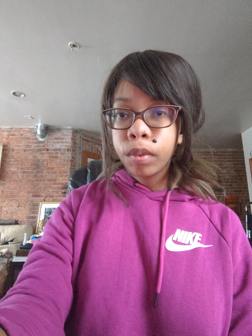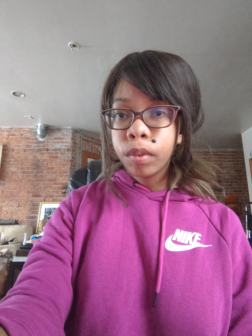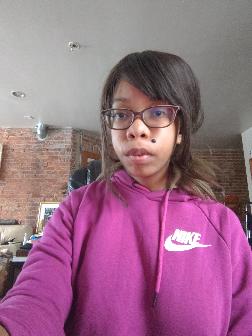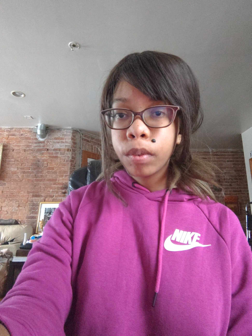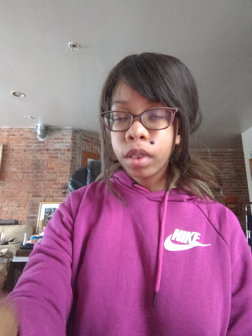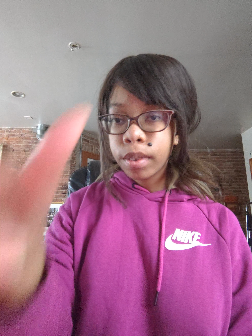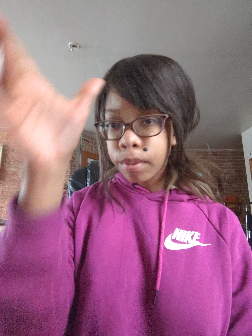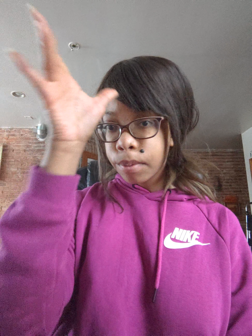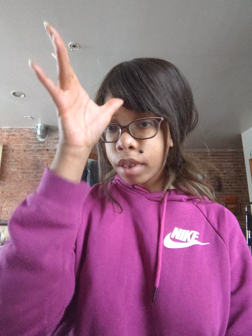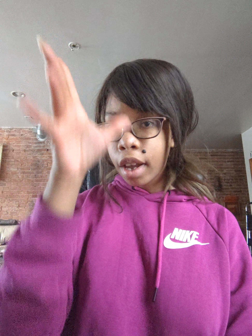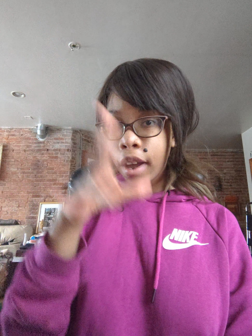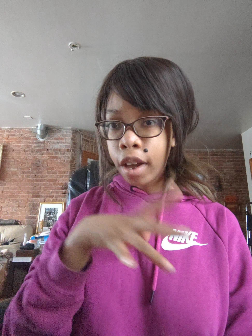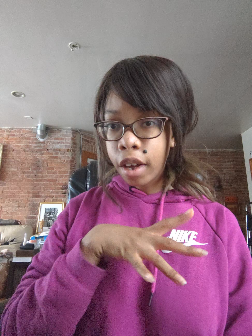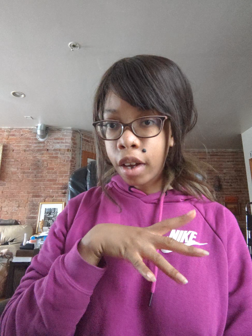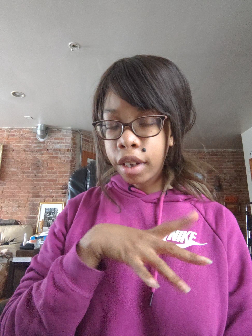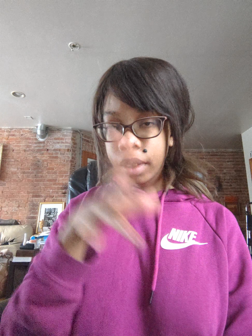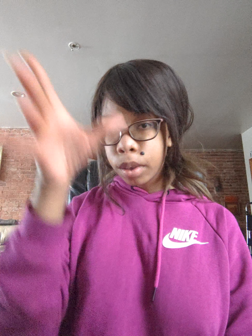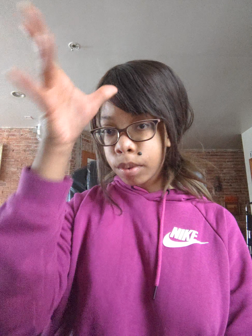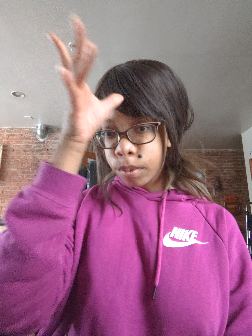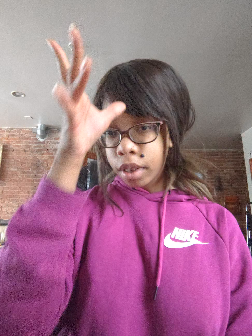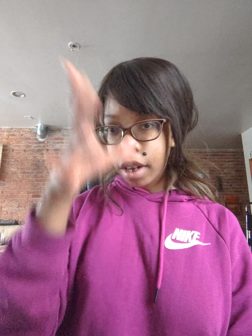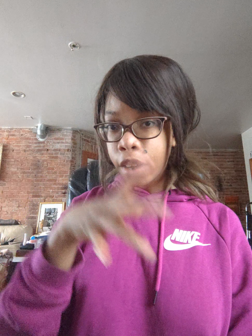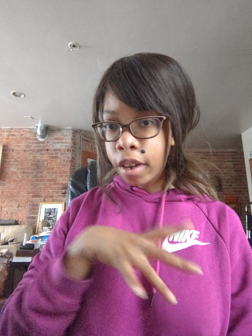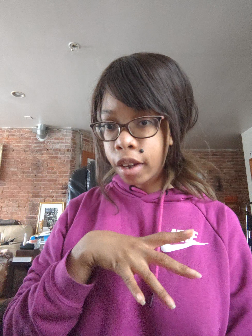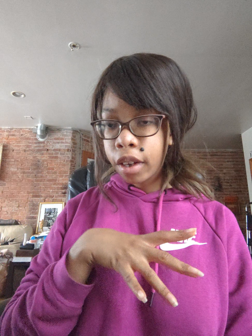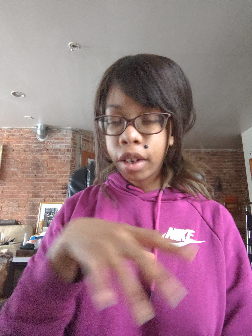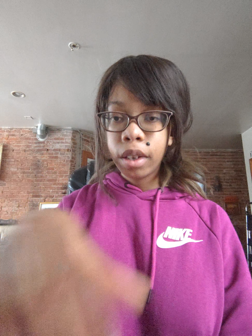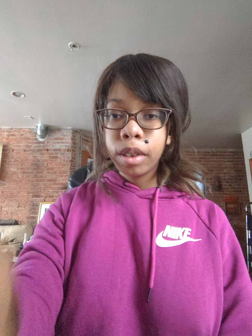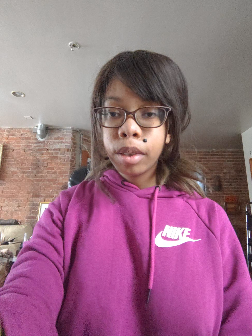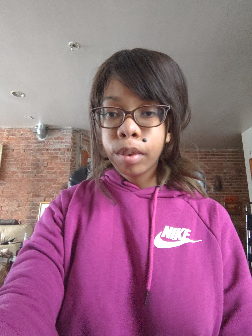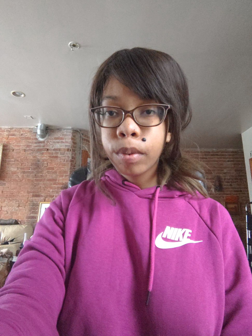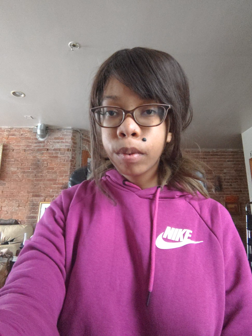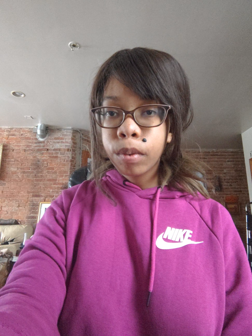man